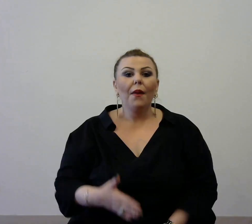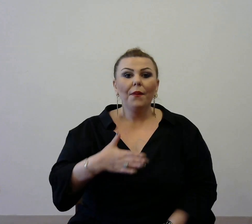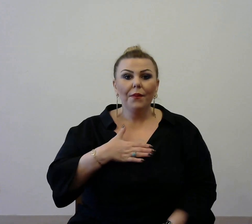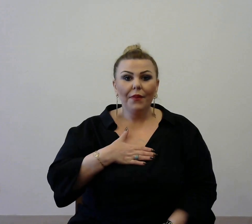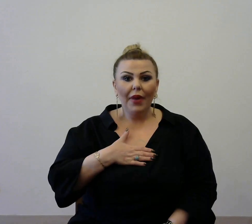mən